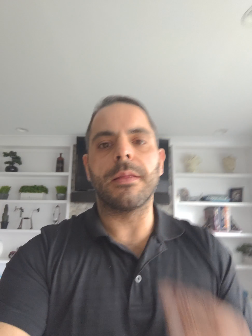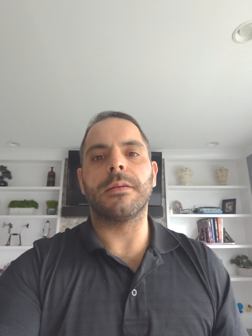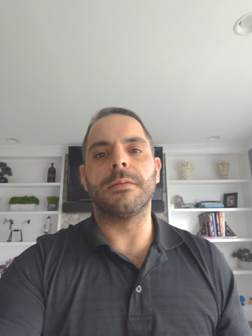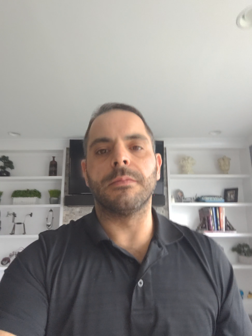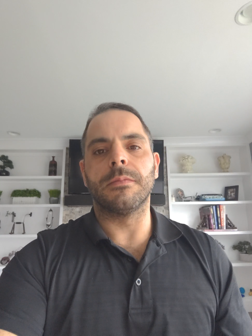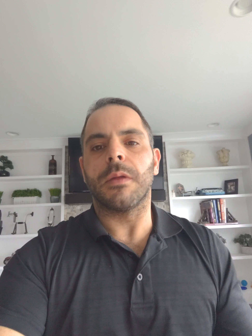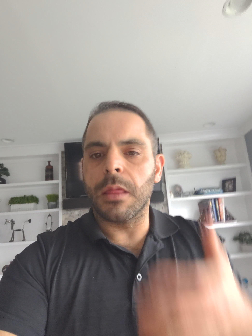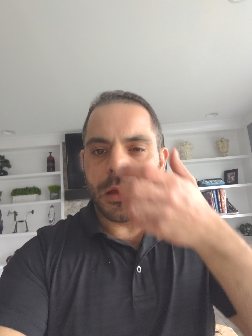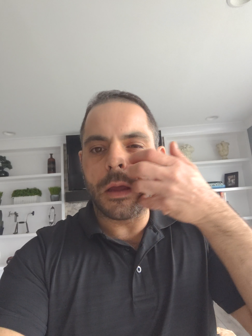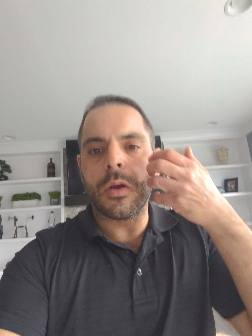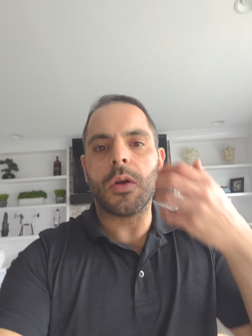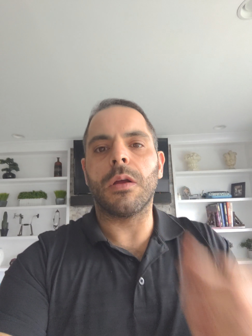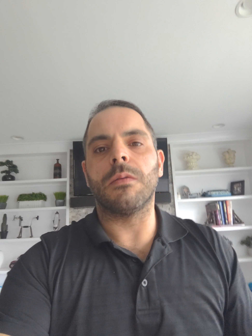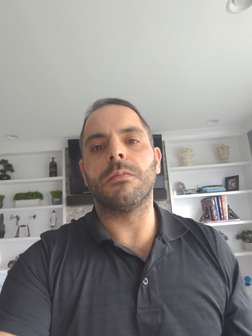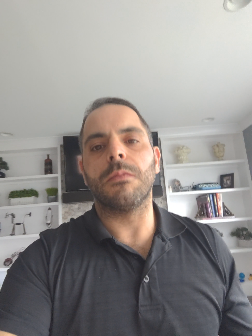tiger